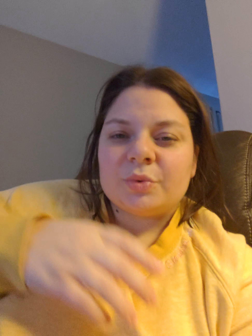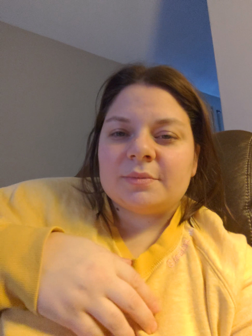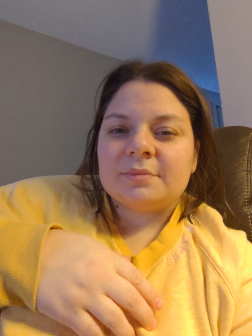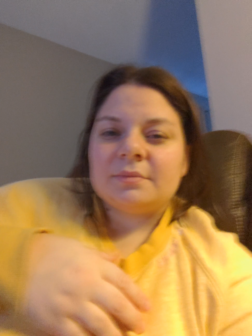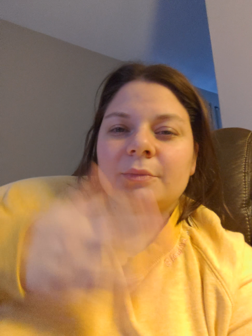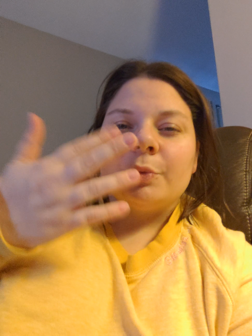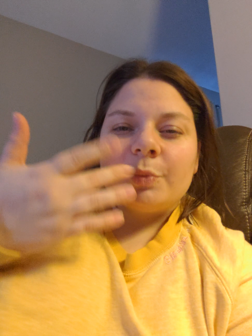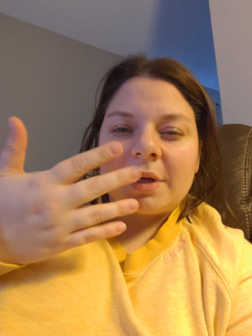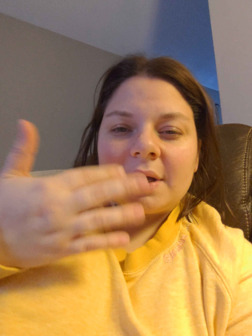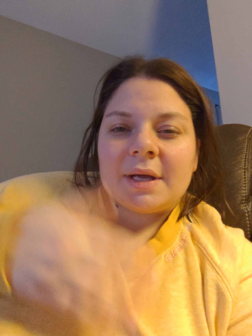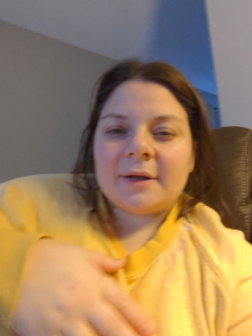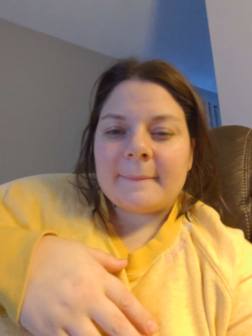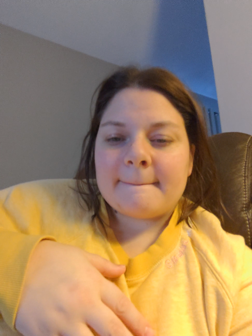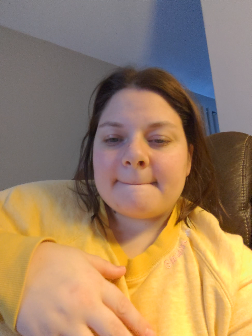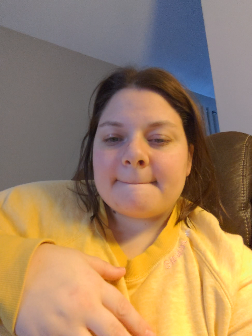wait